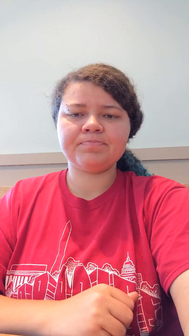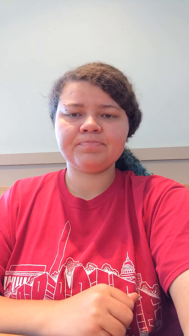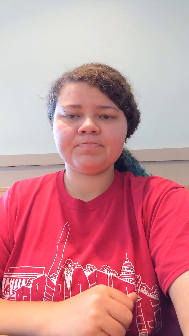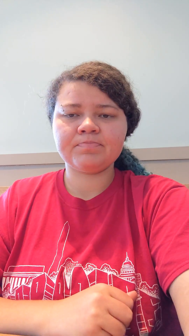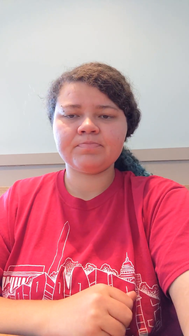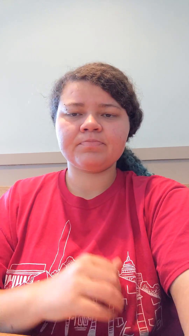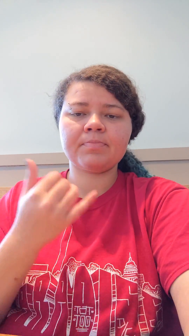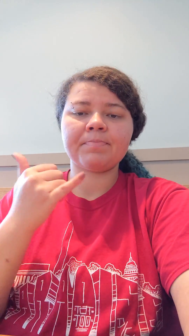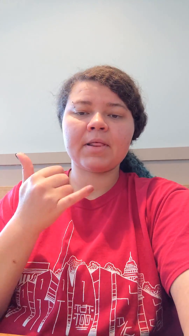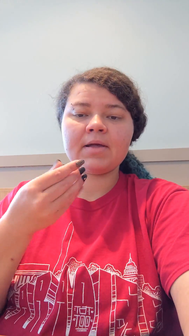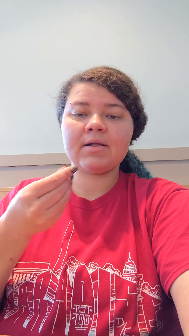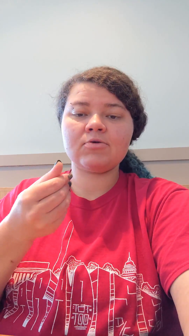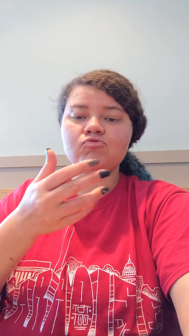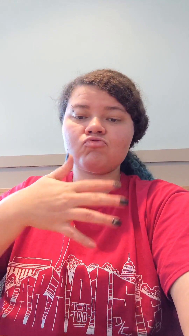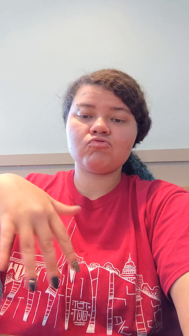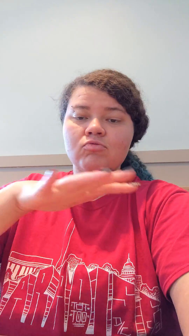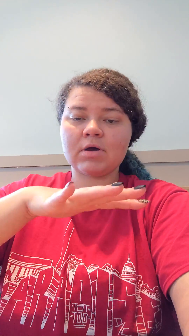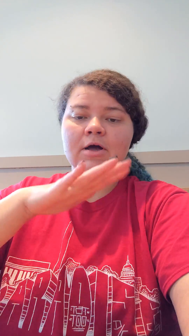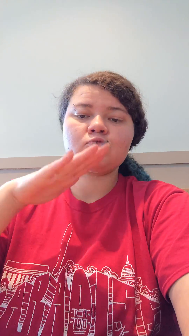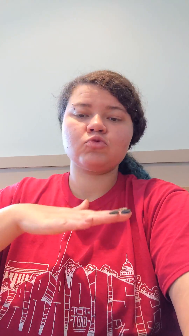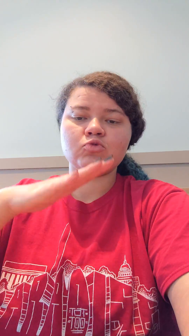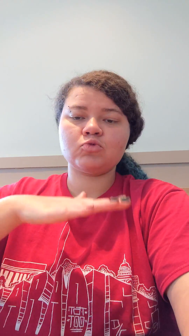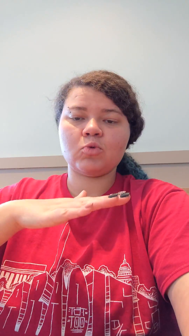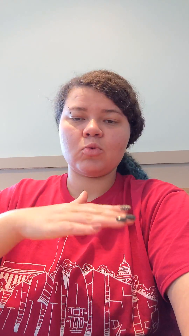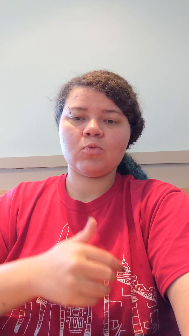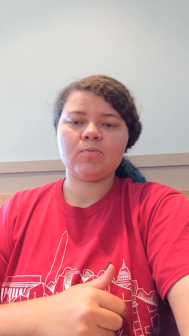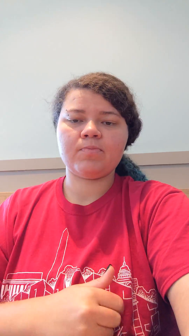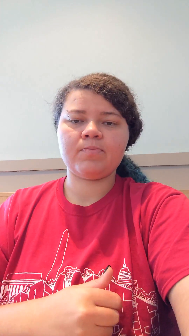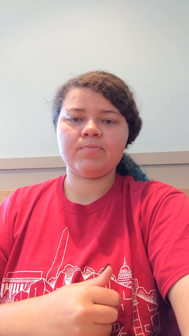playground